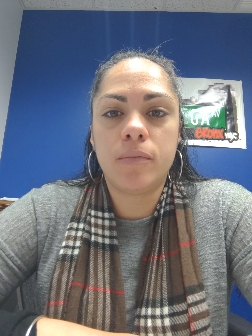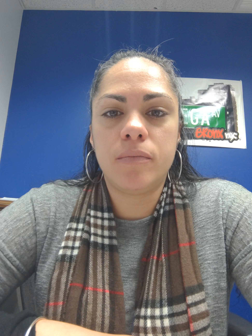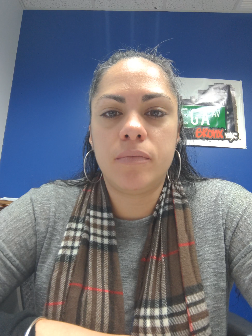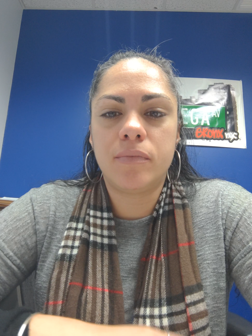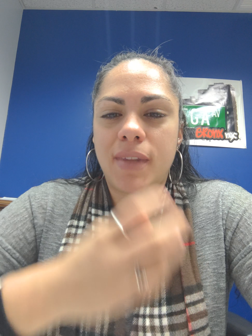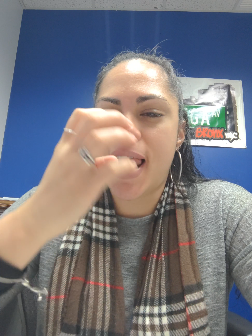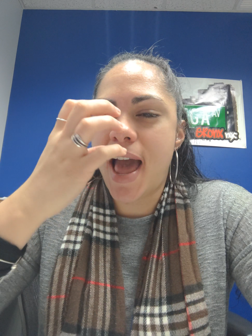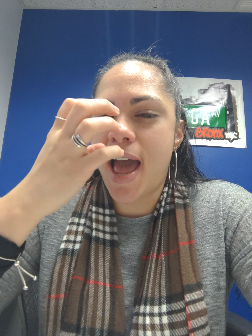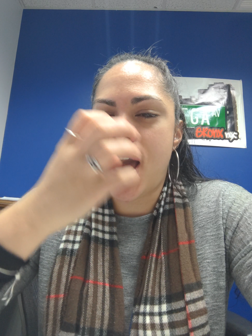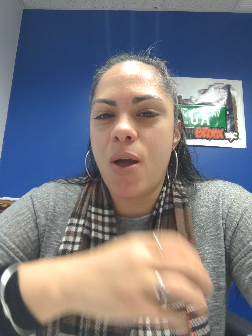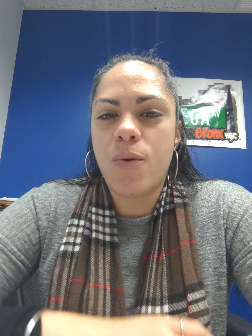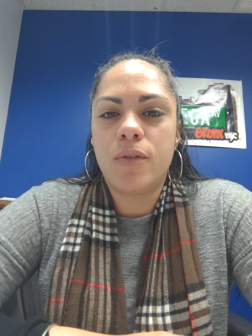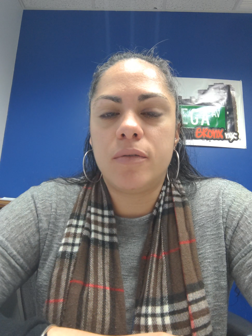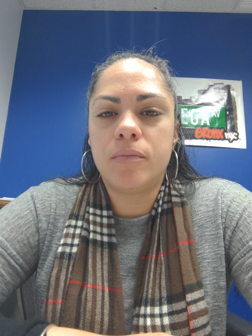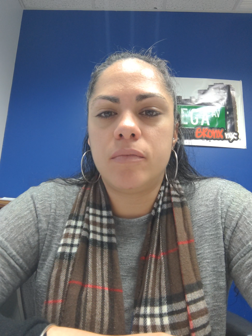clown